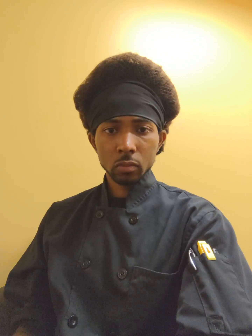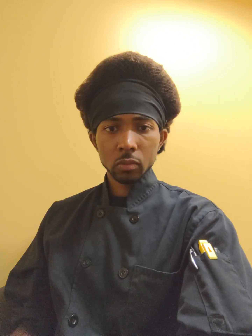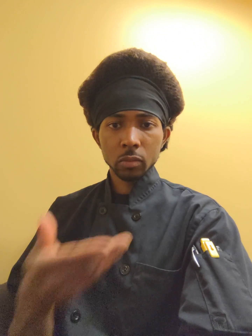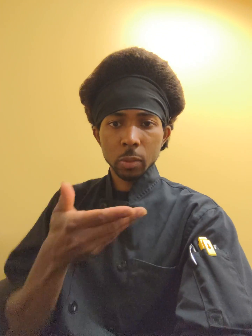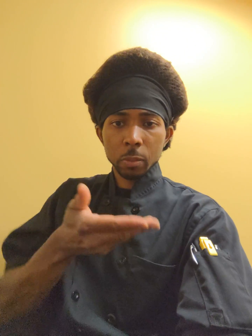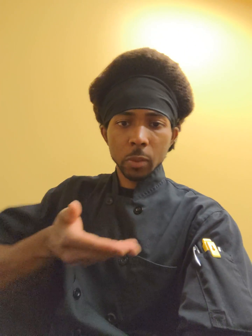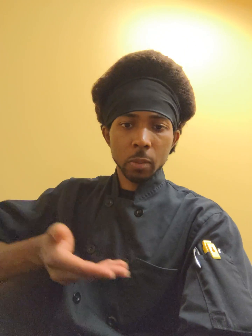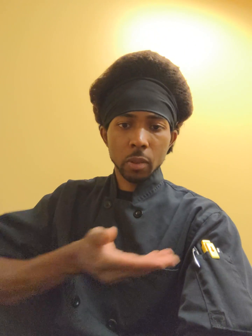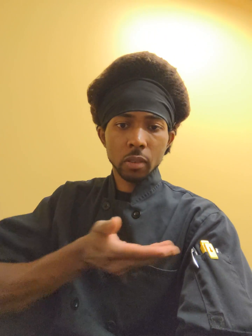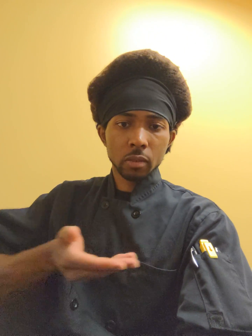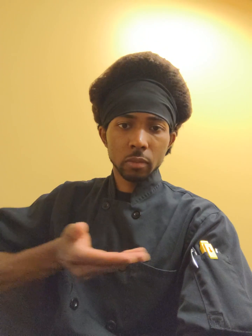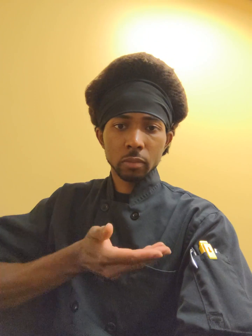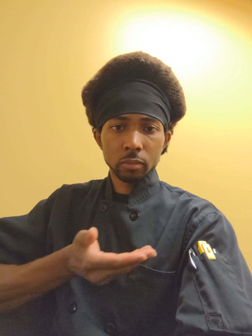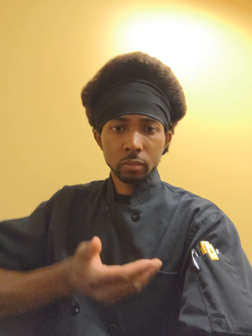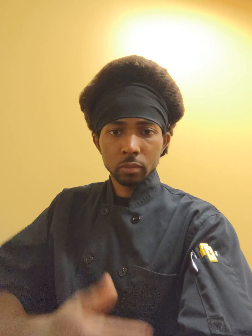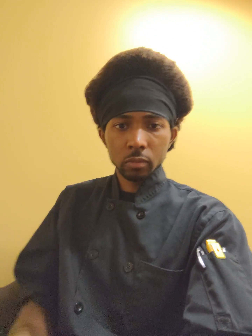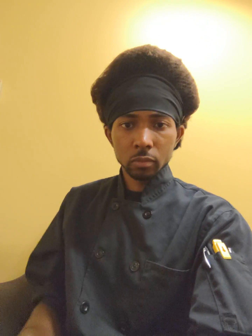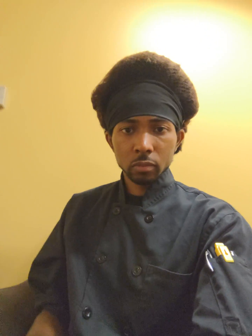baby